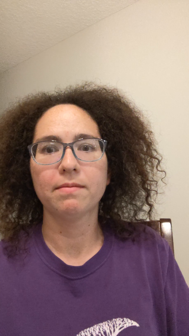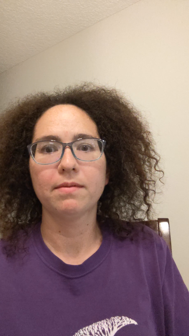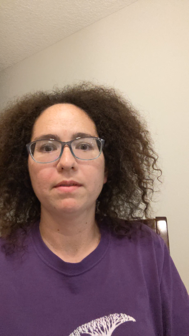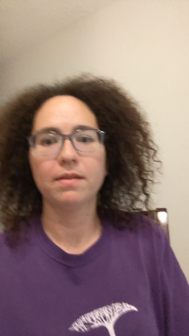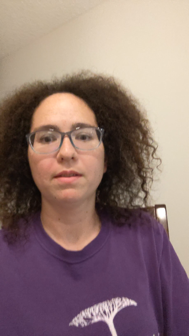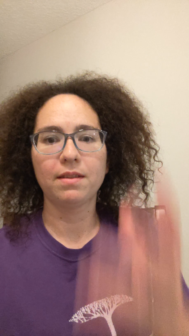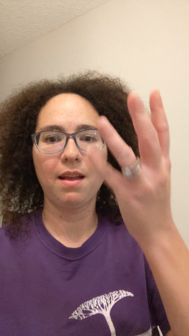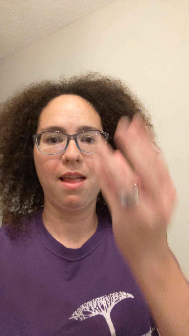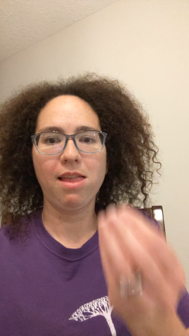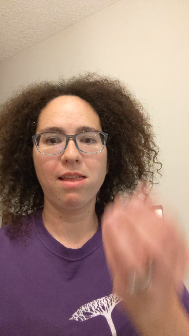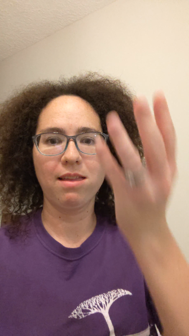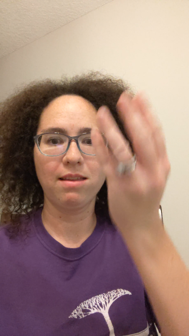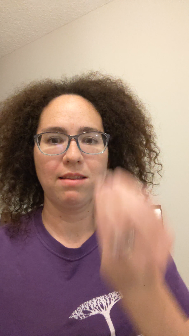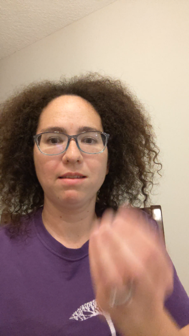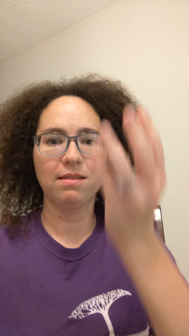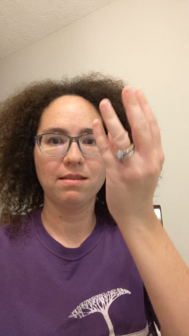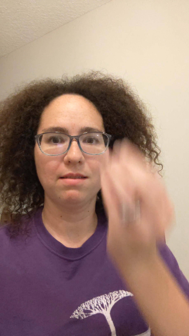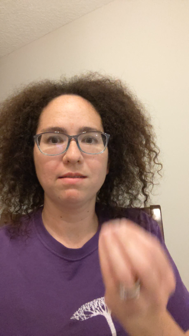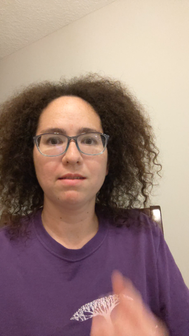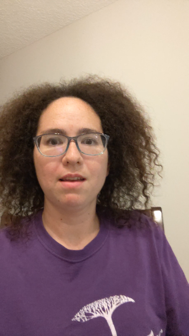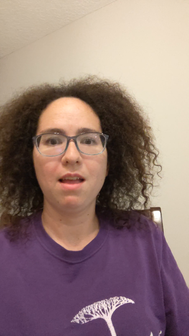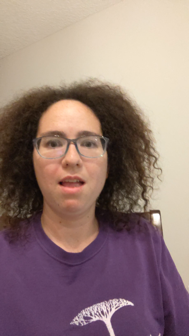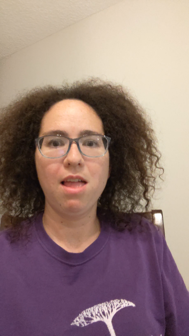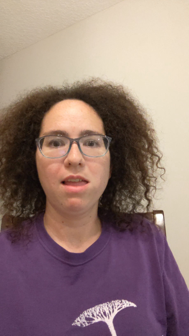gentle